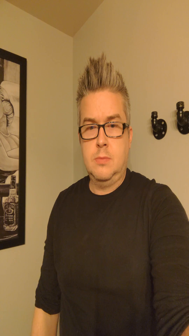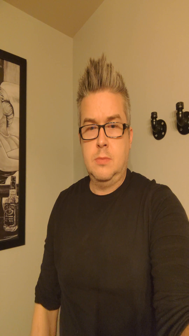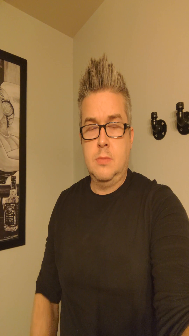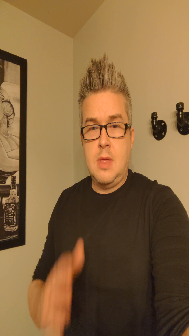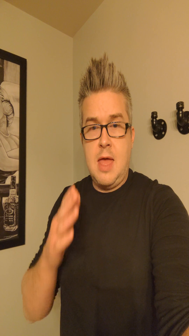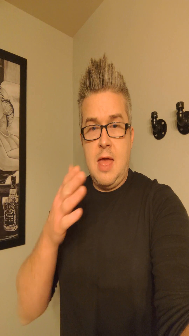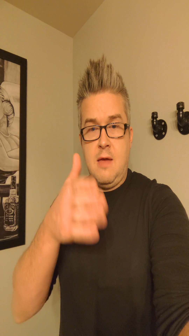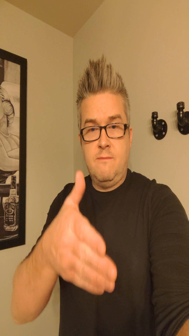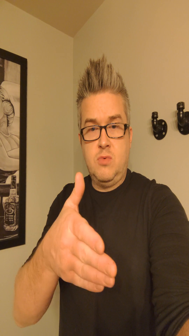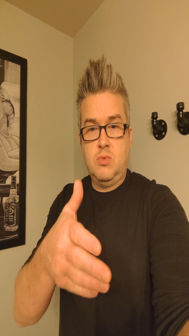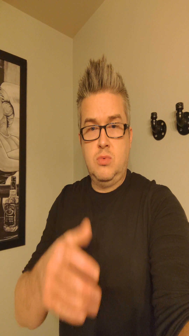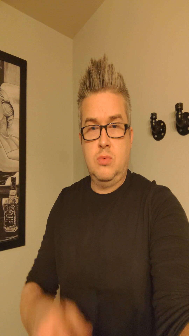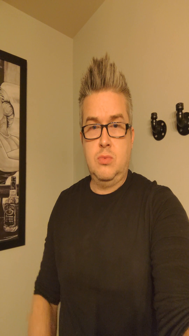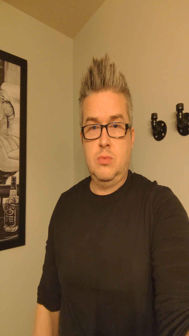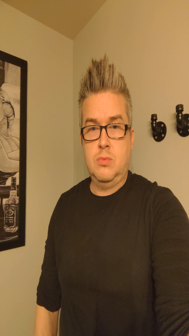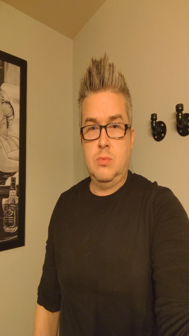after